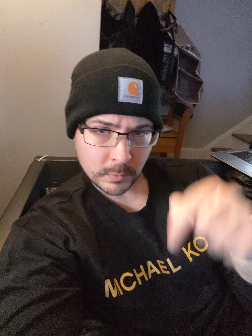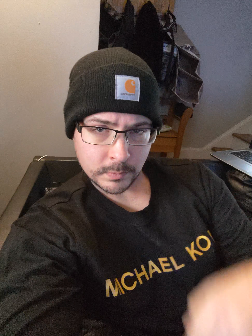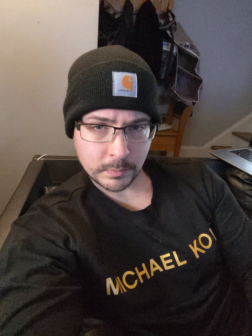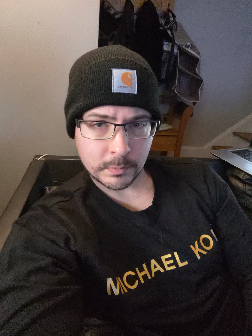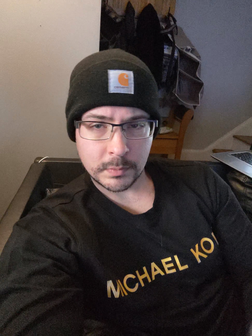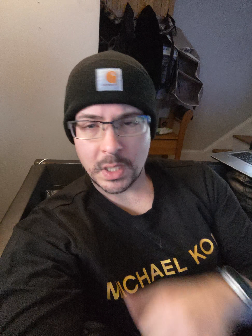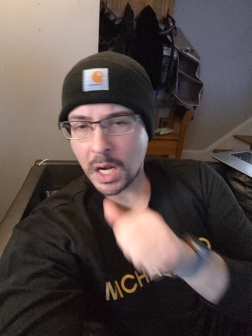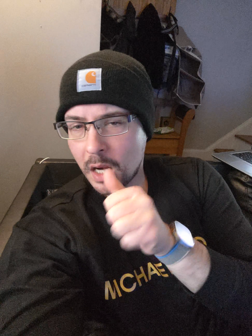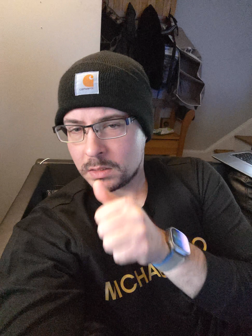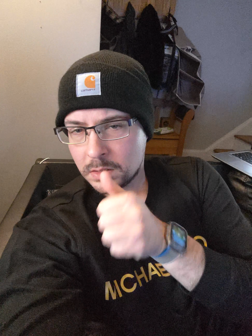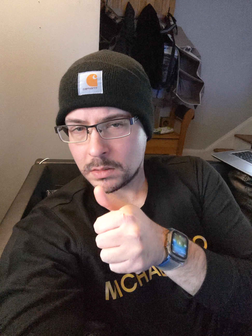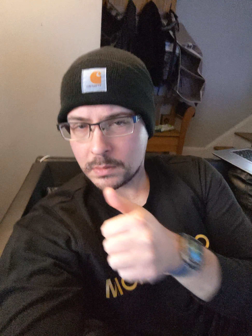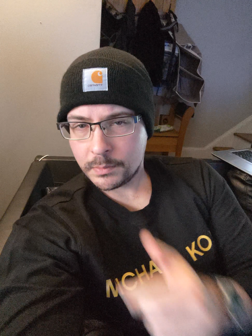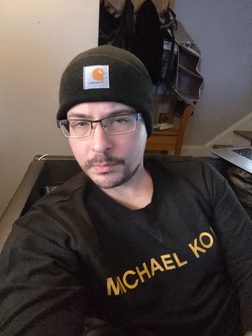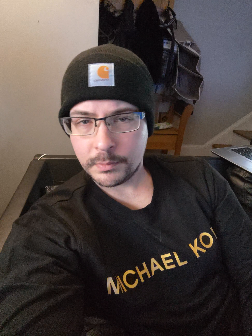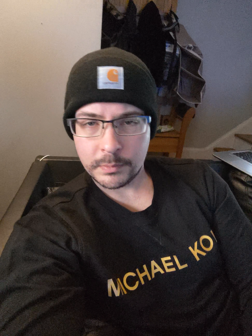nuts